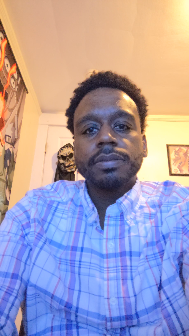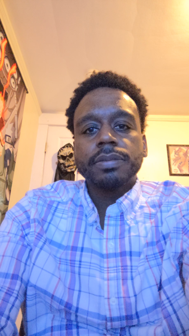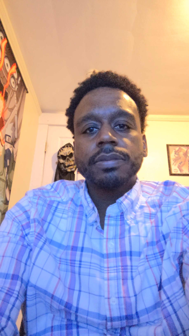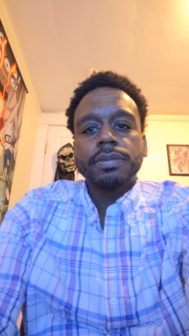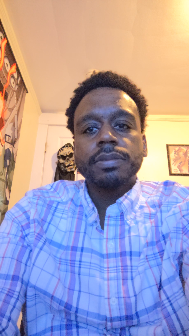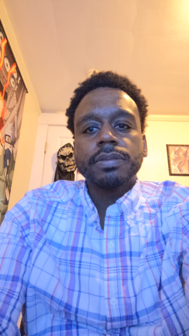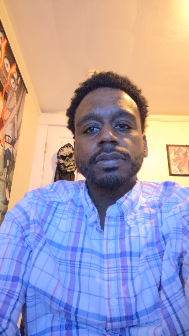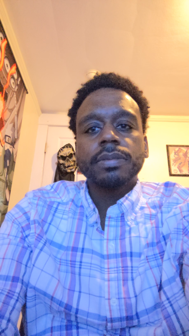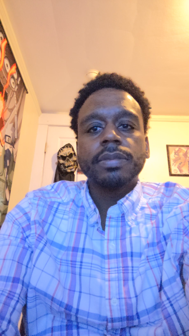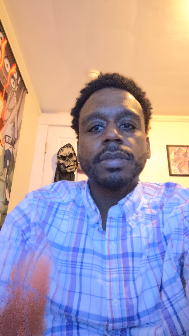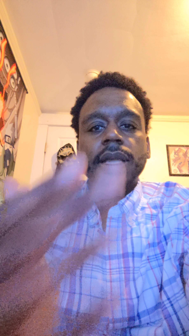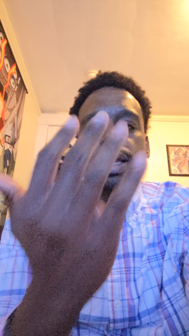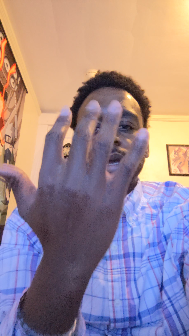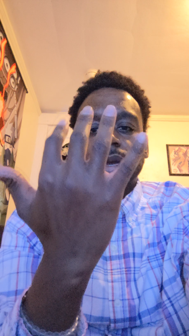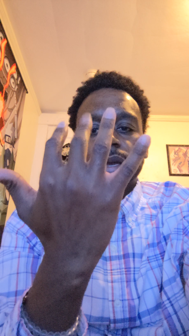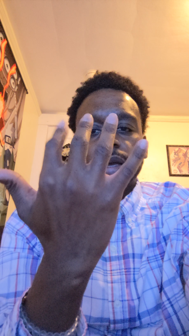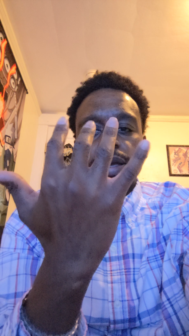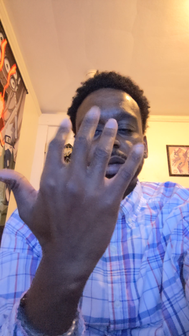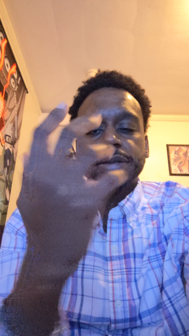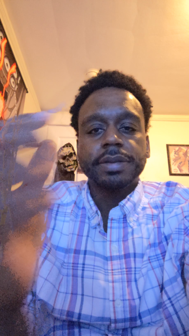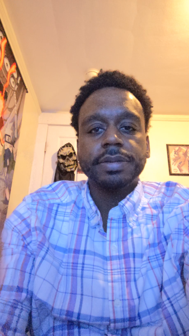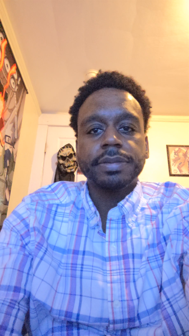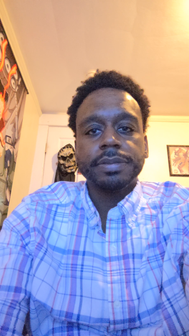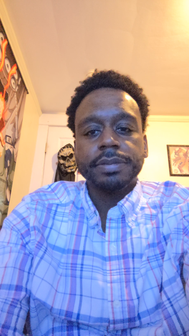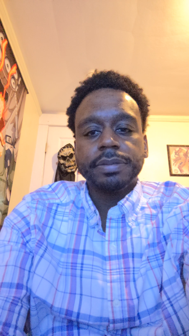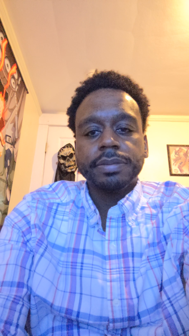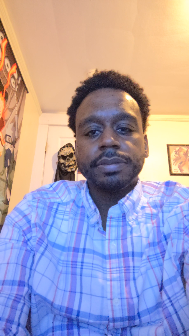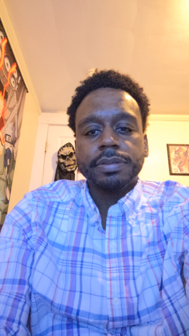hand